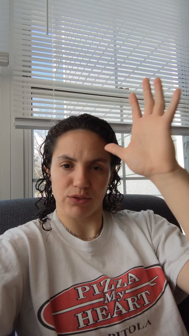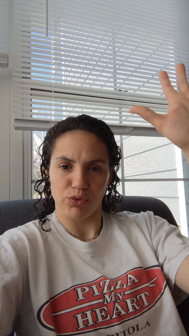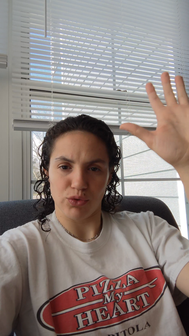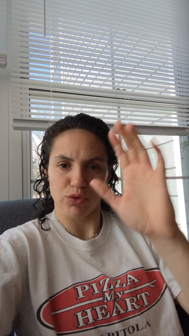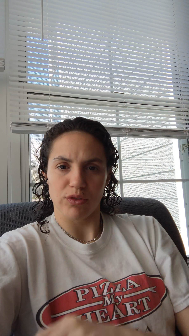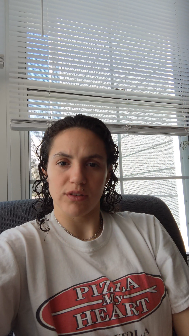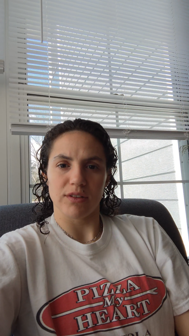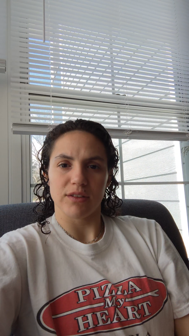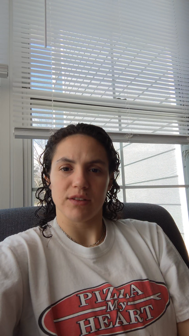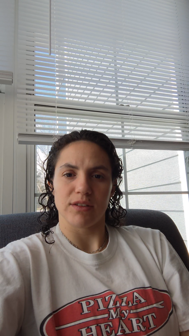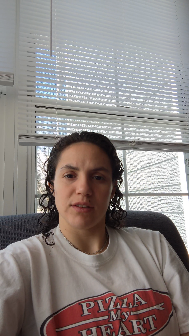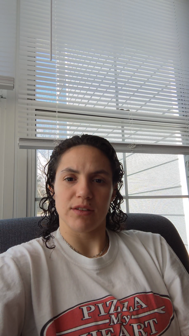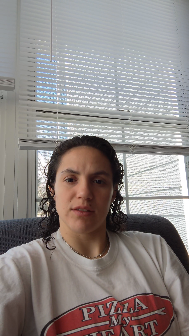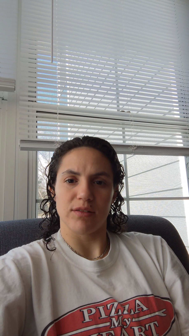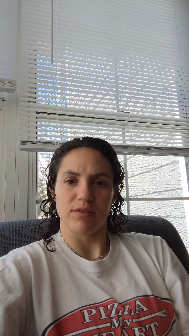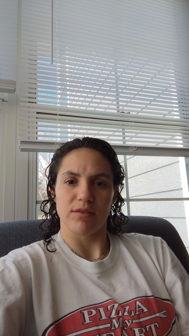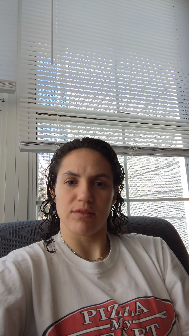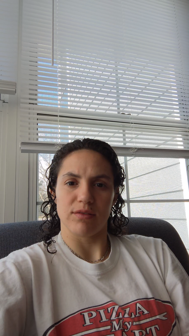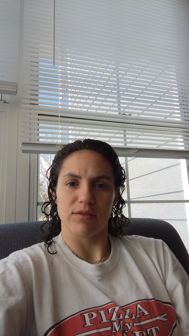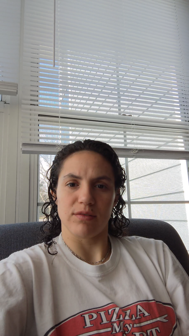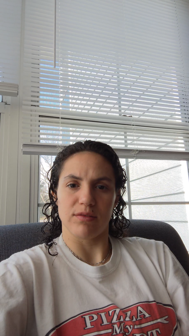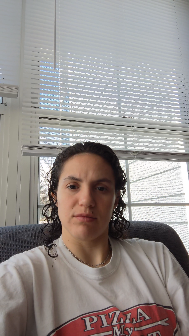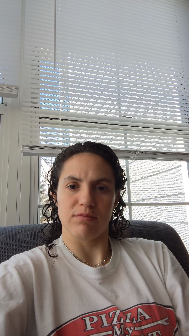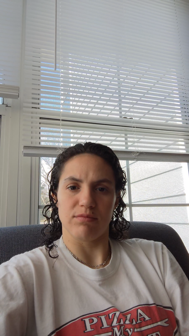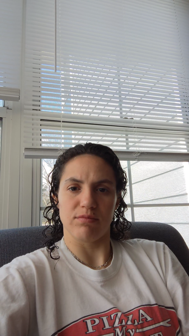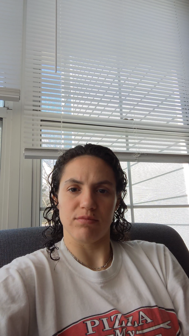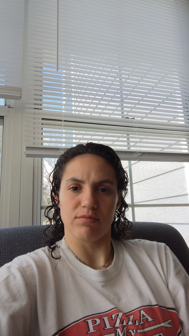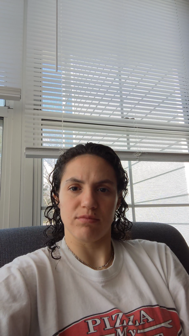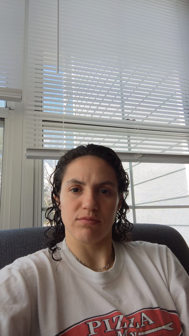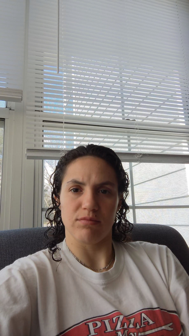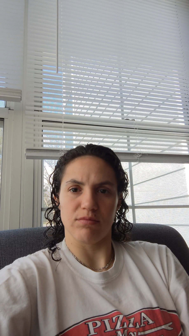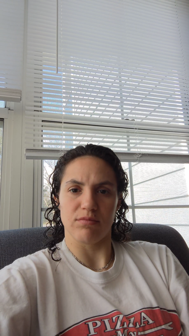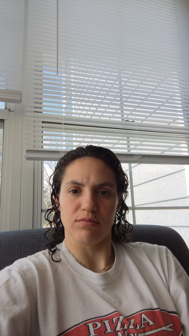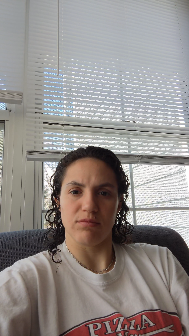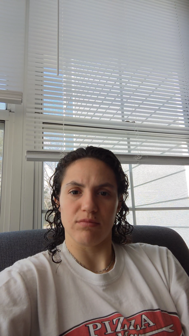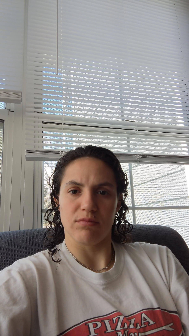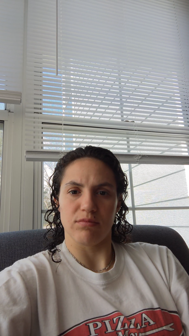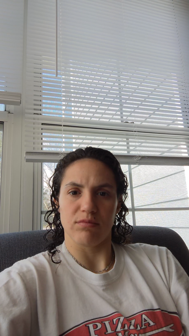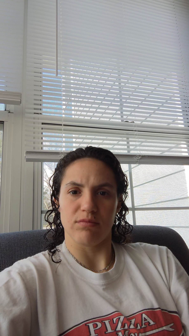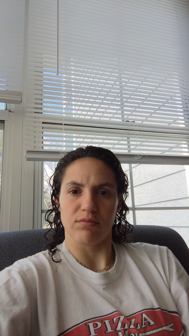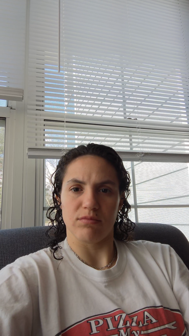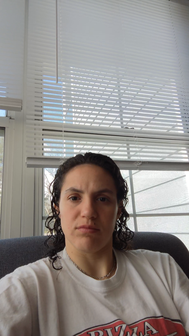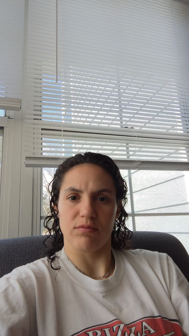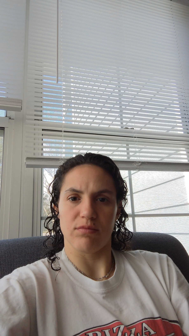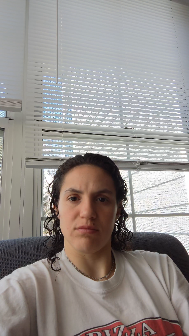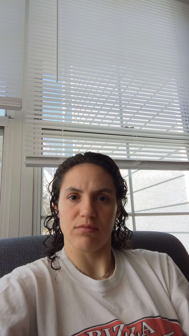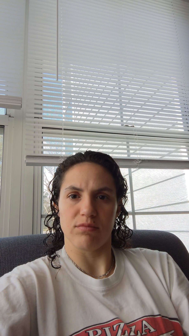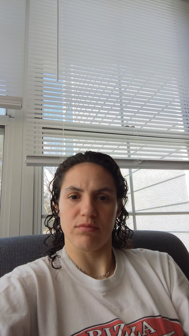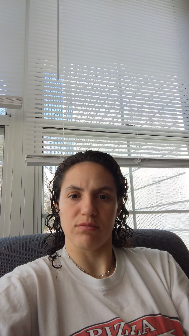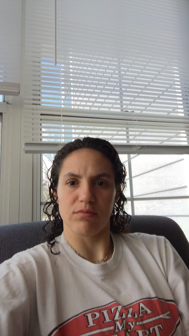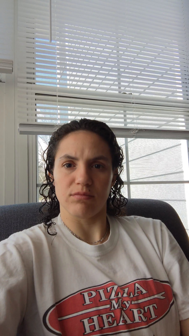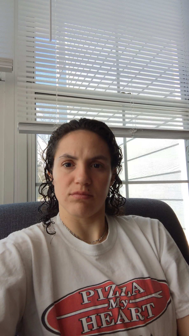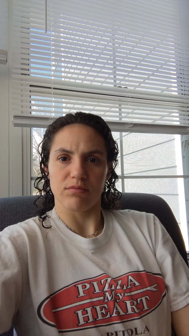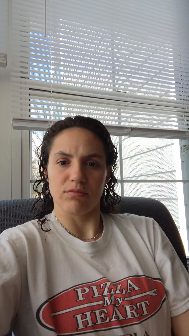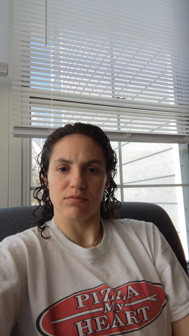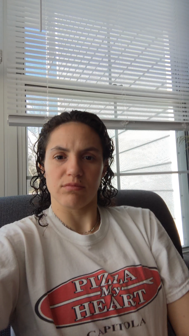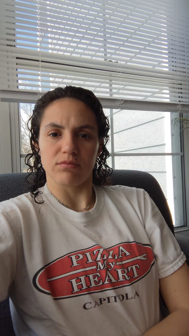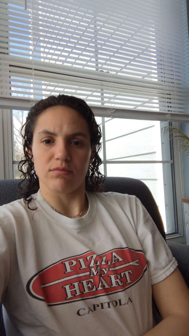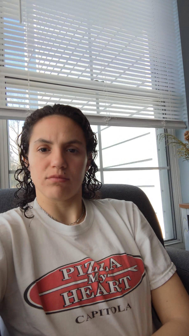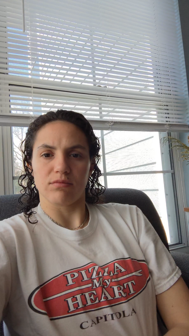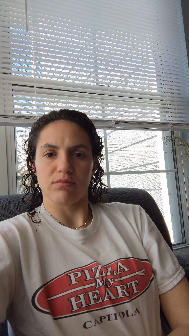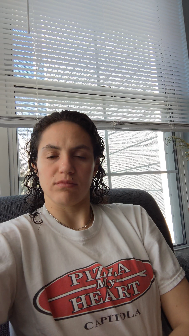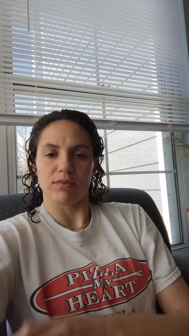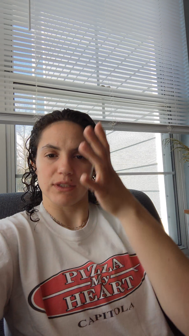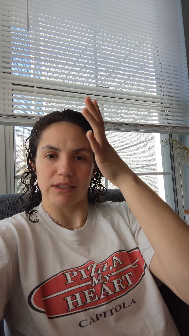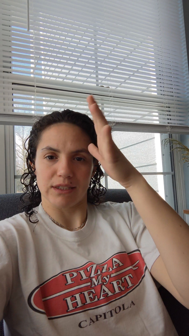deer